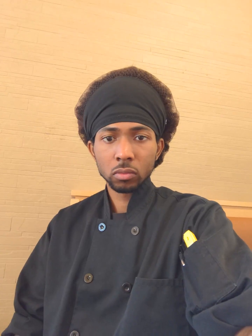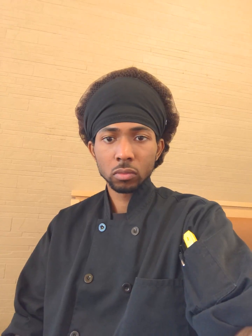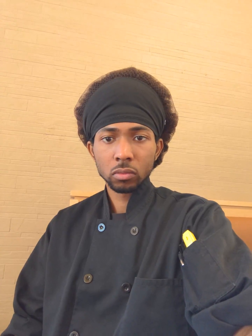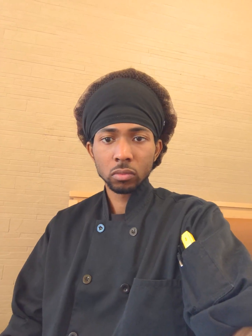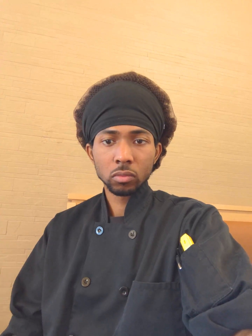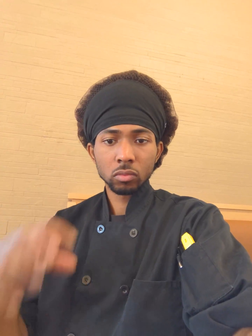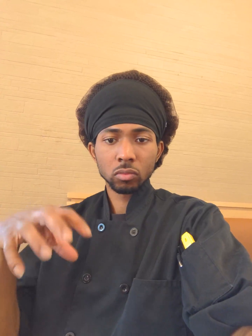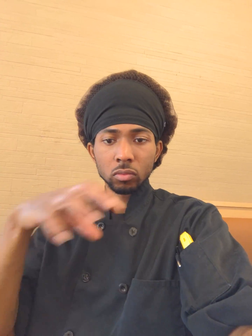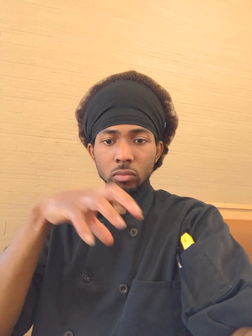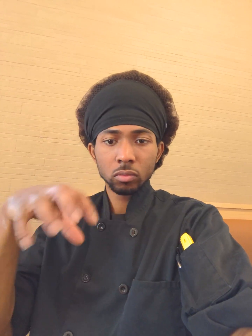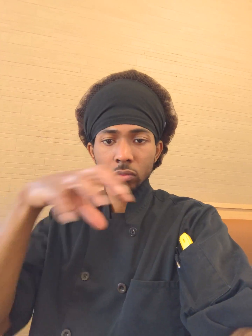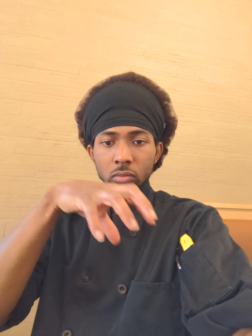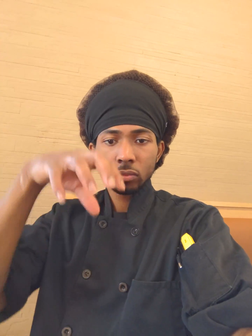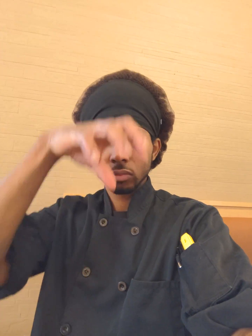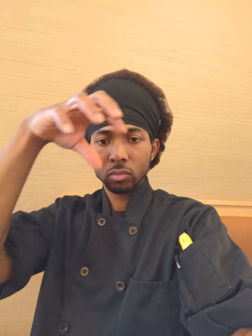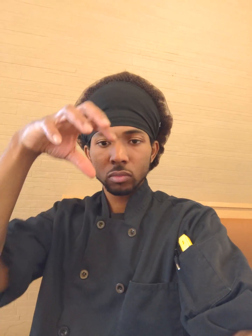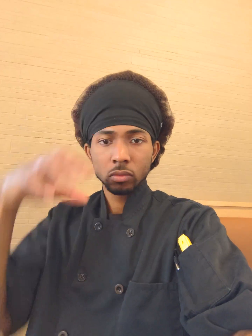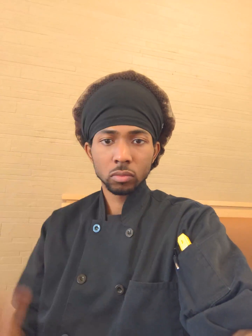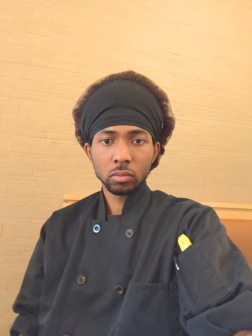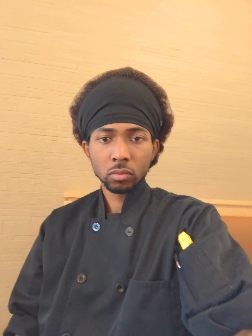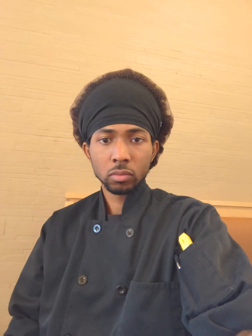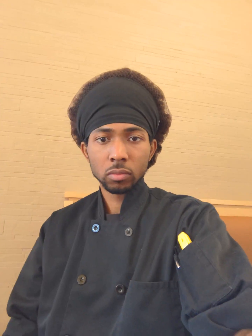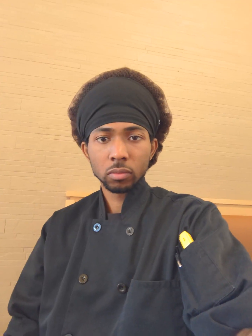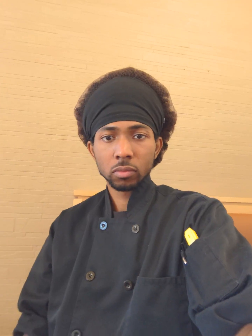block